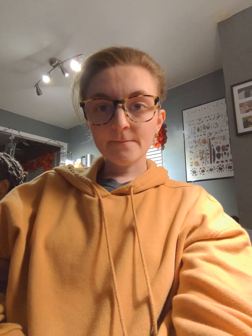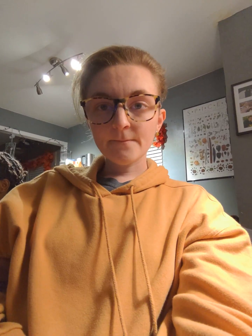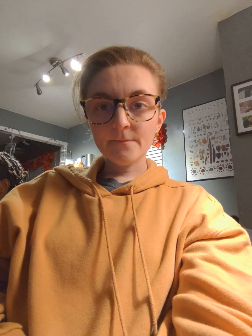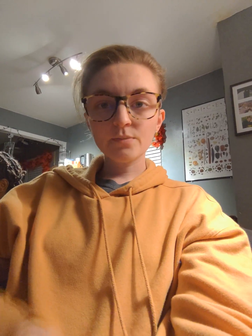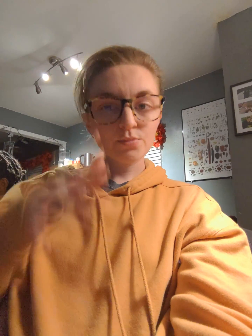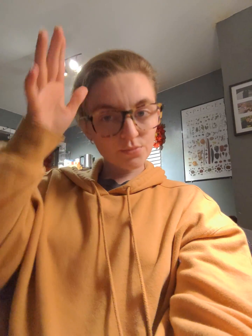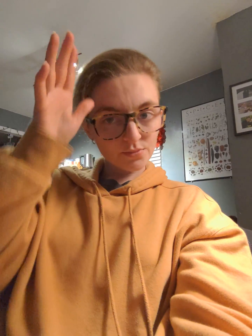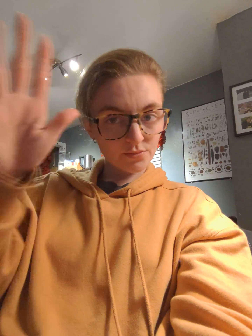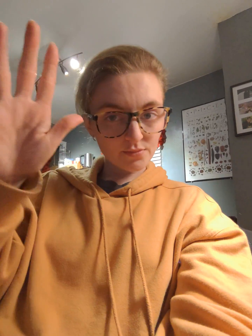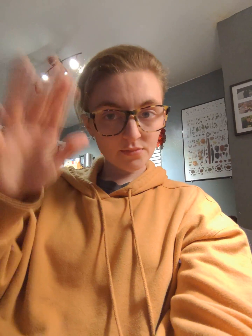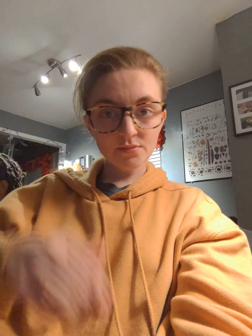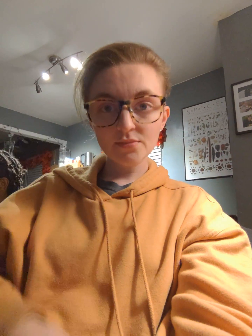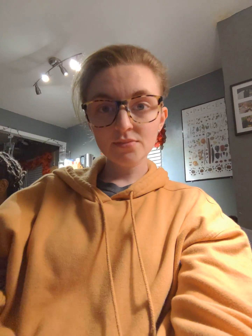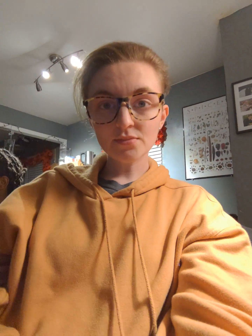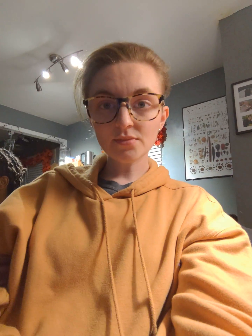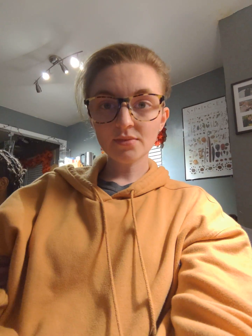moose